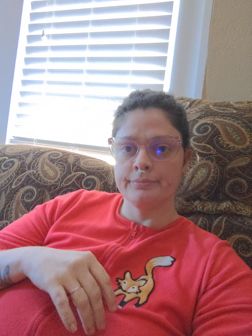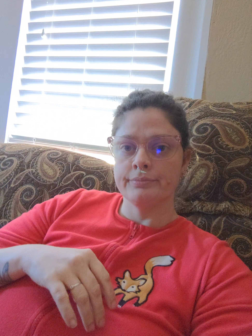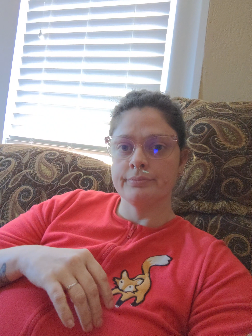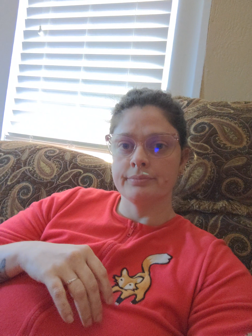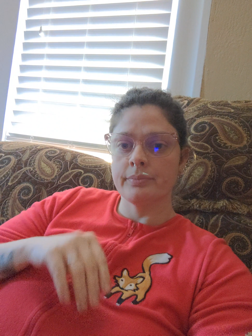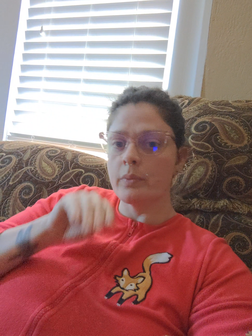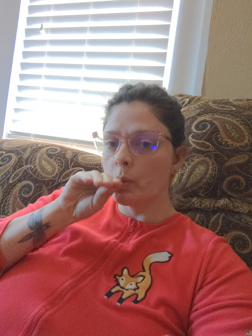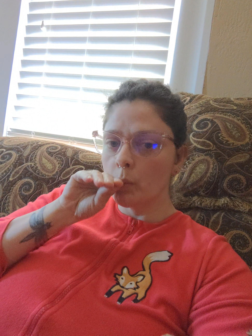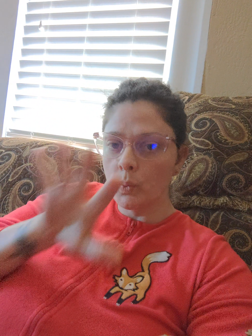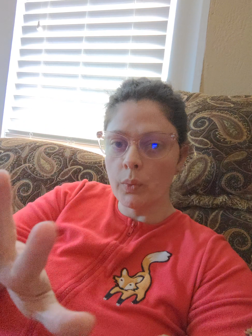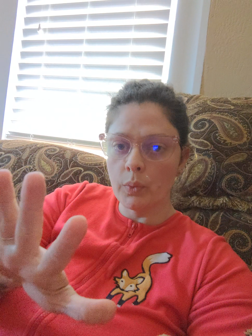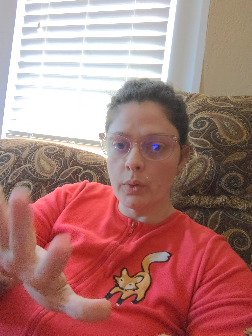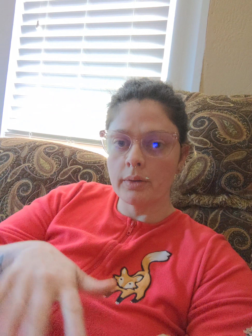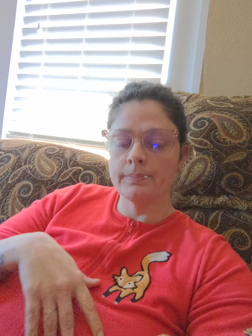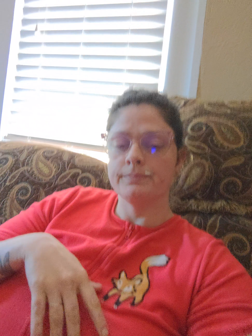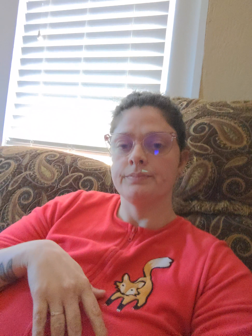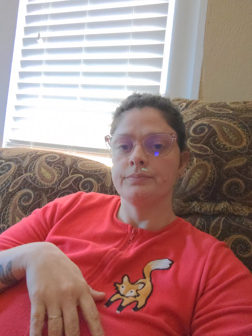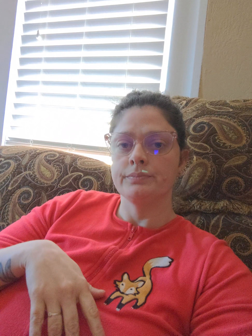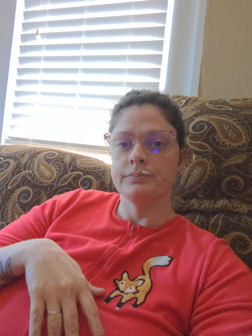blow